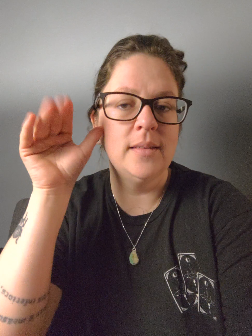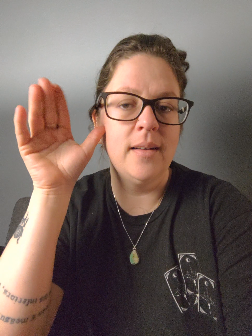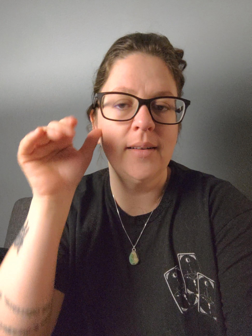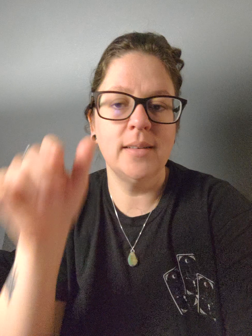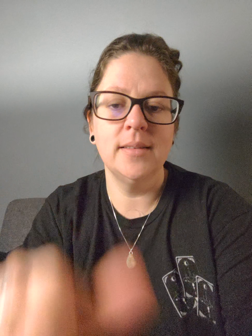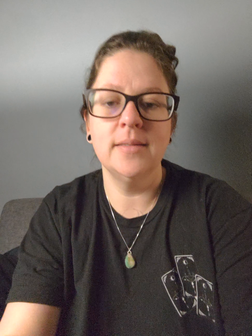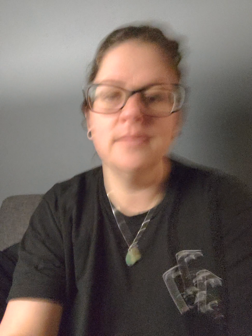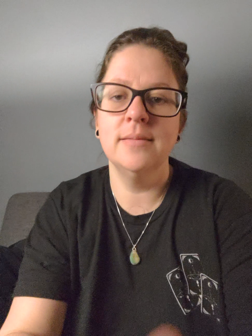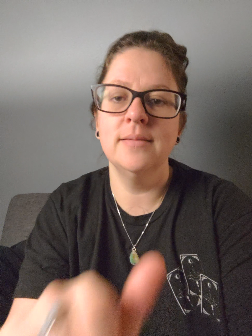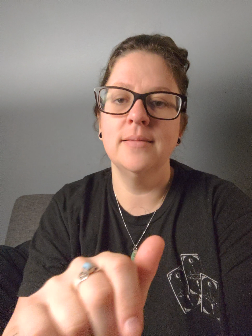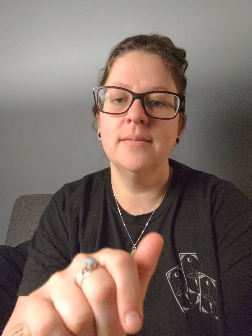donkey